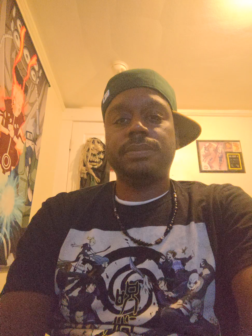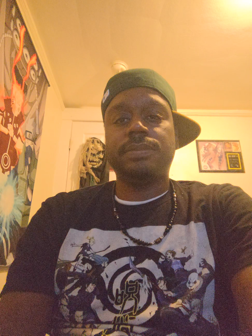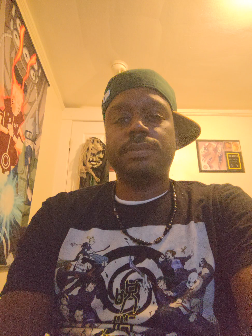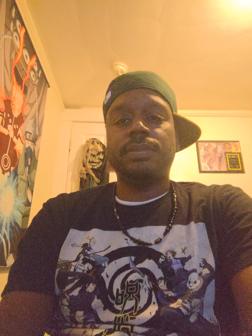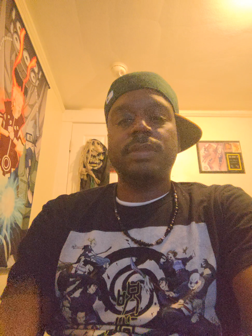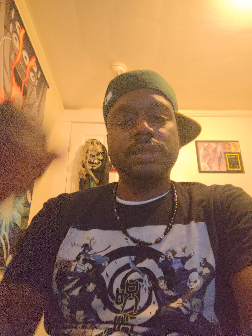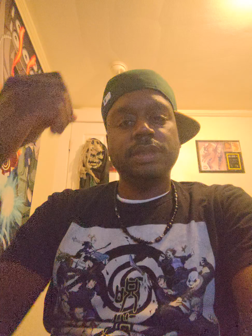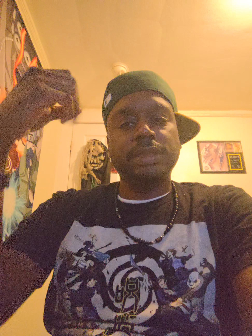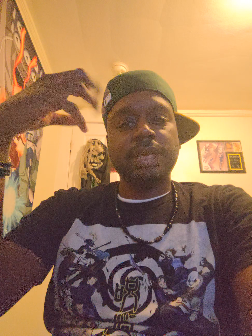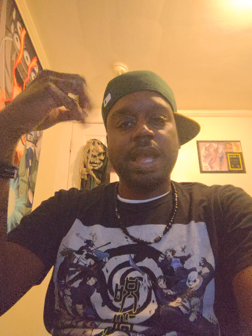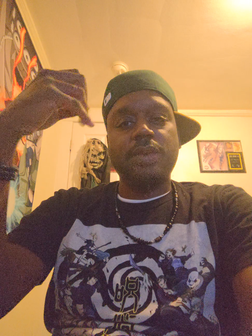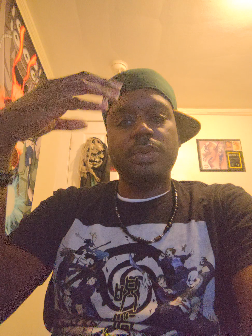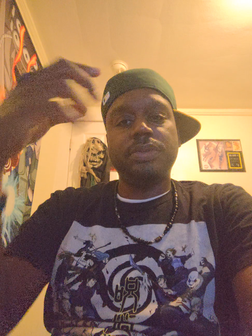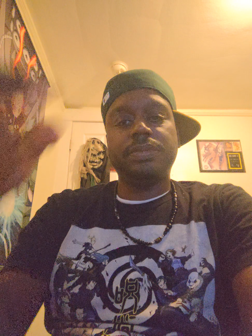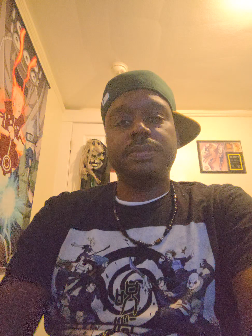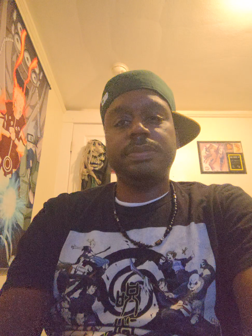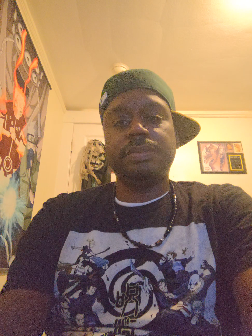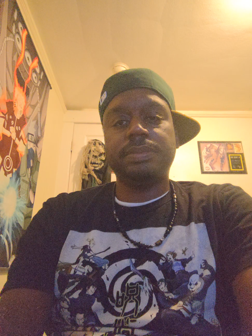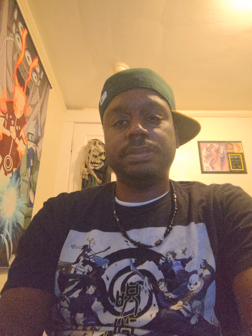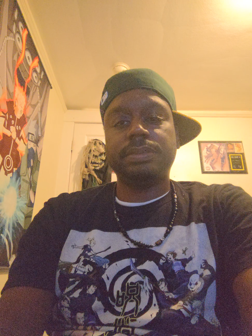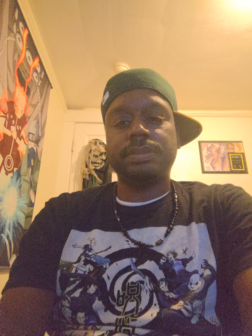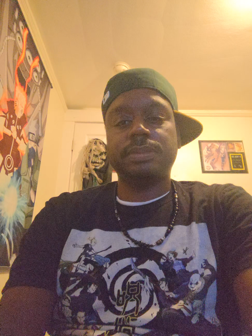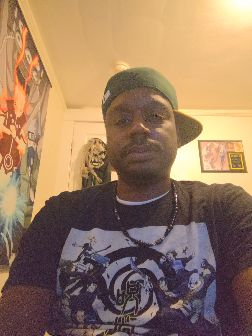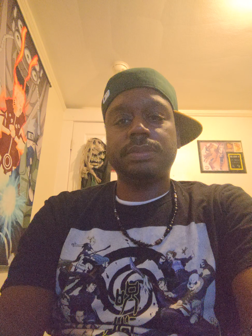shower